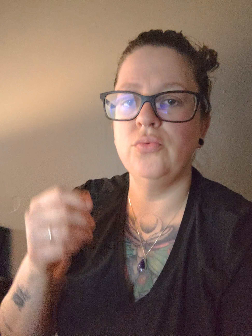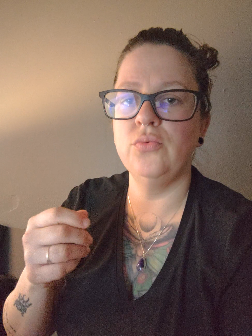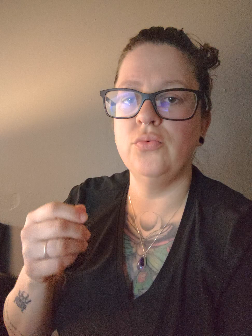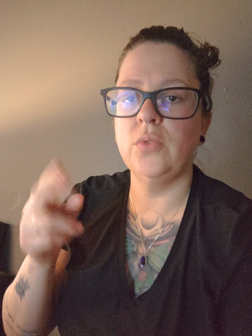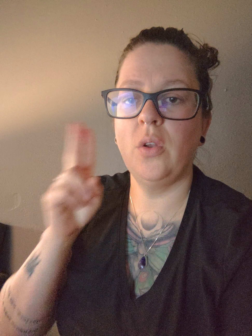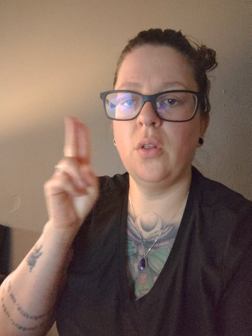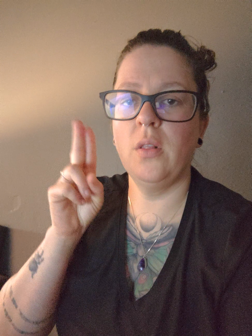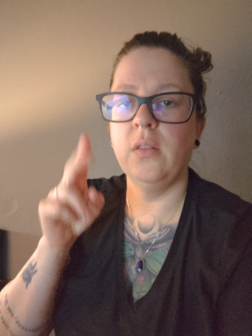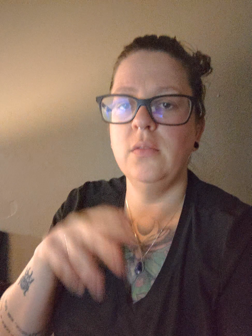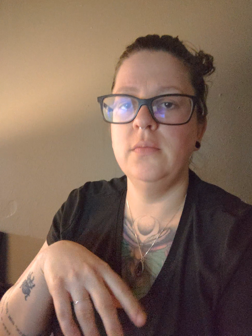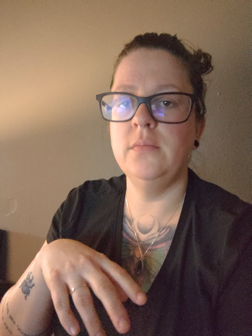uncle